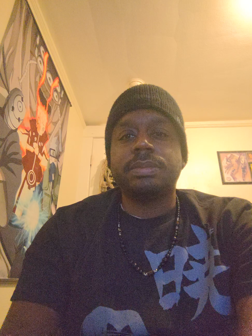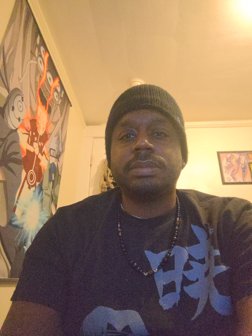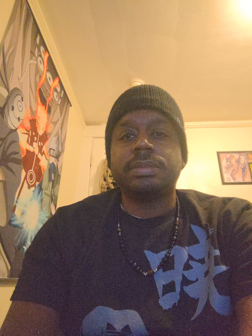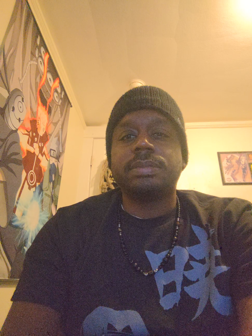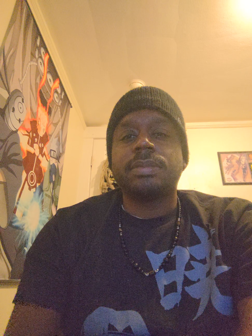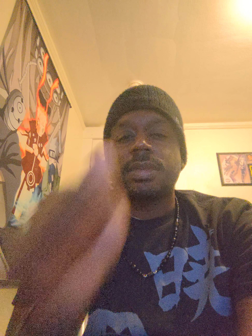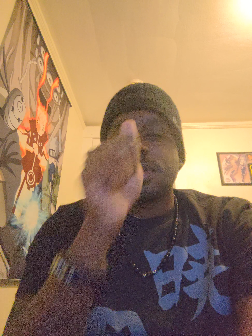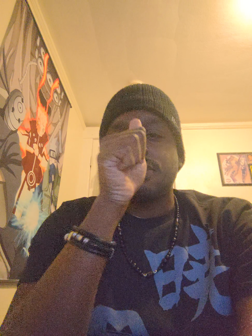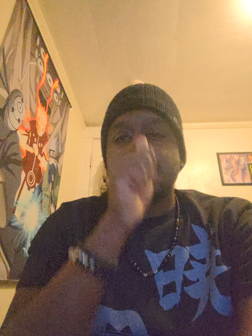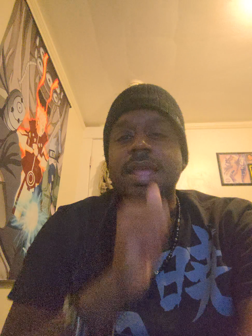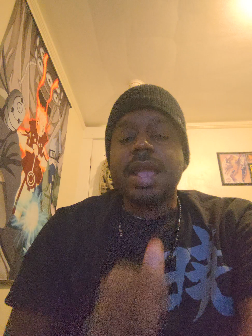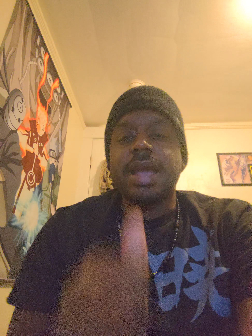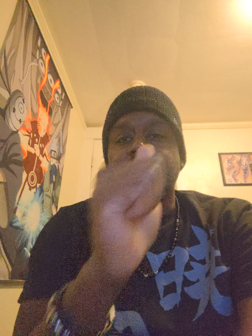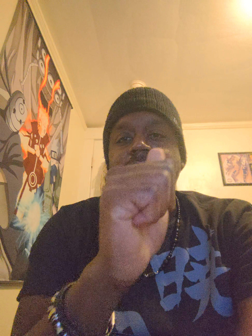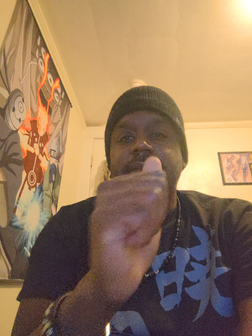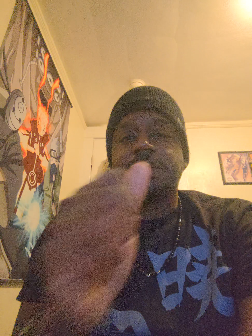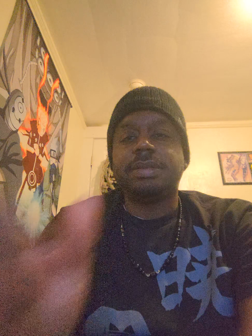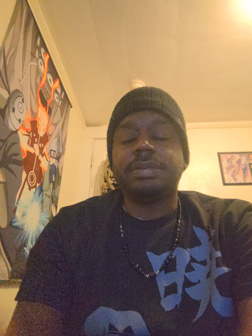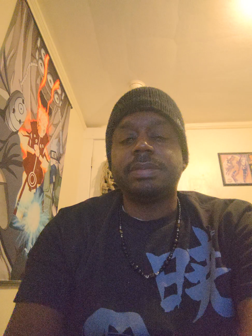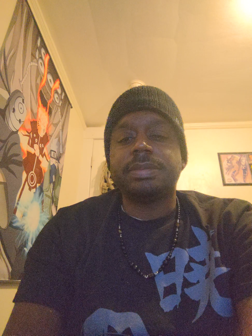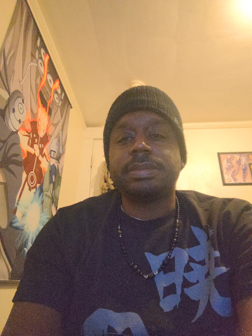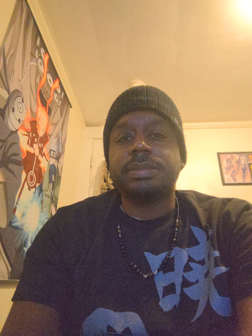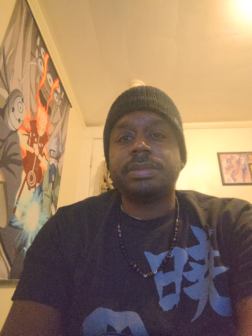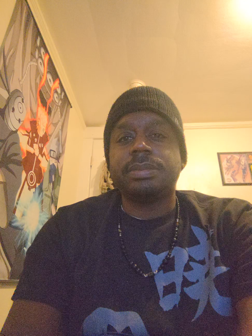hide